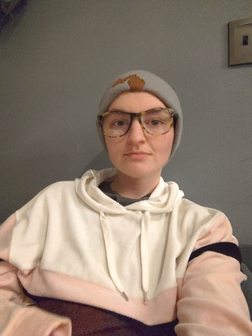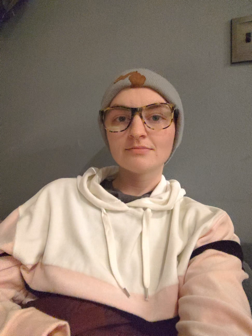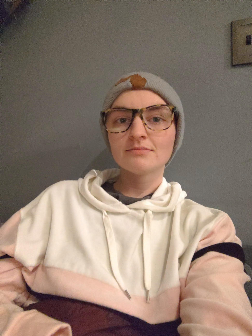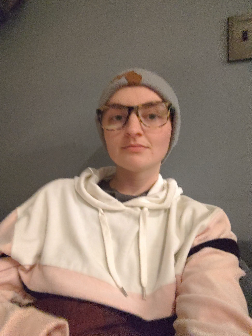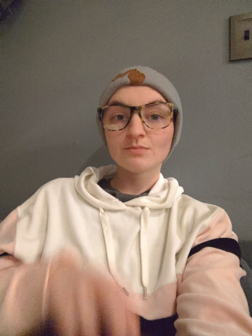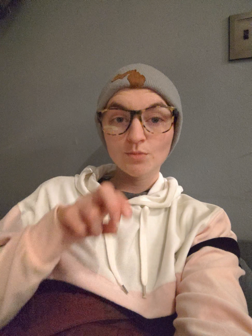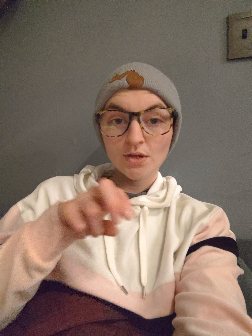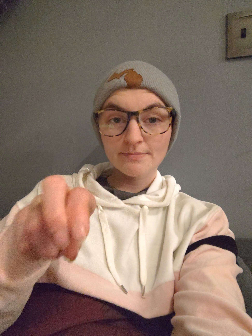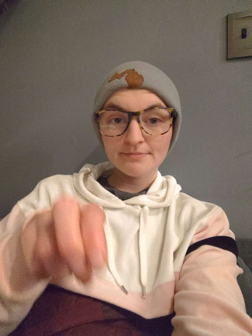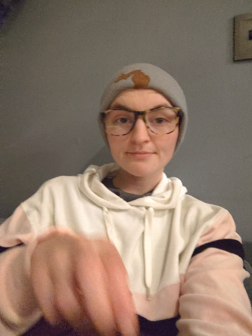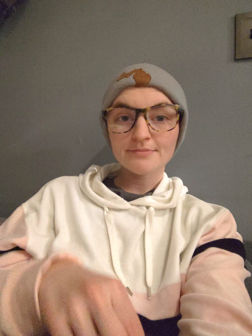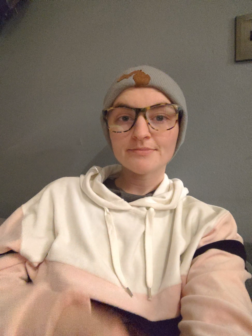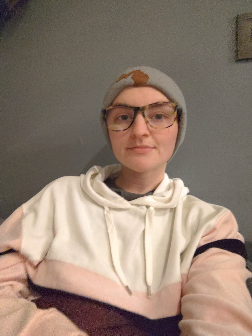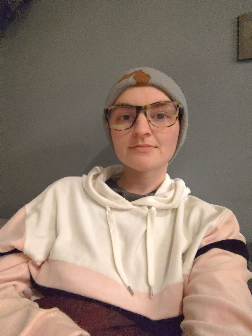ride